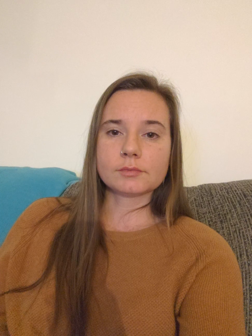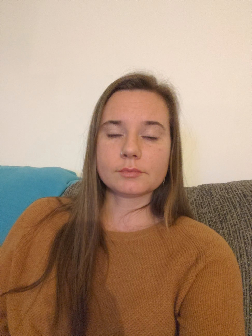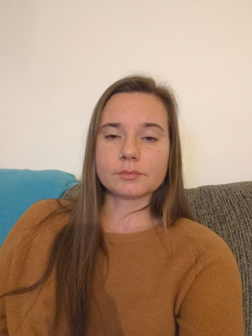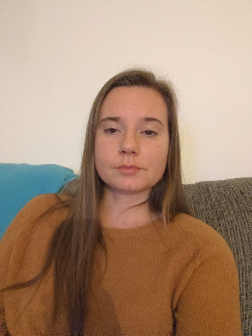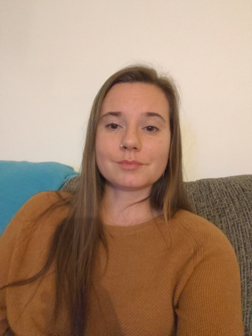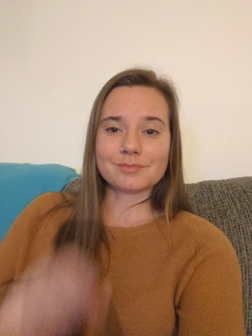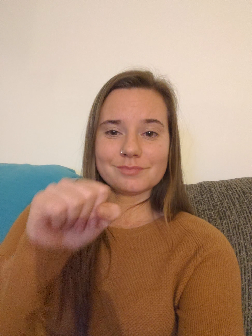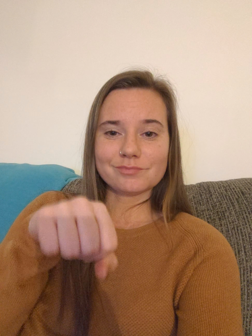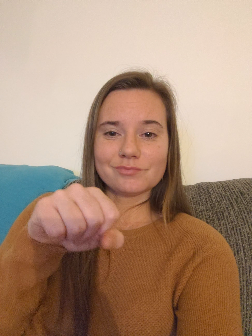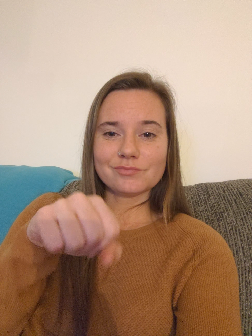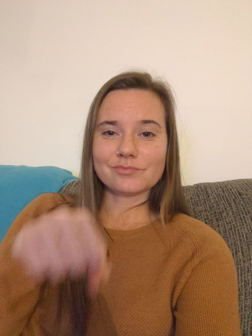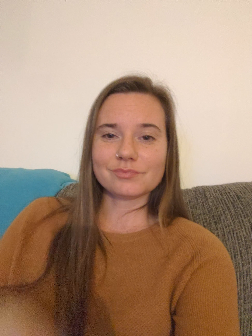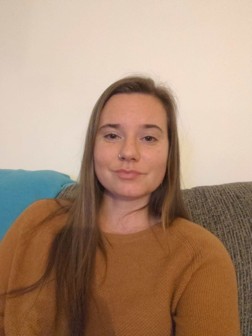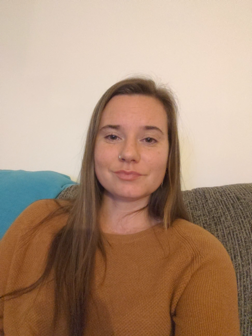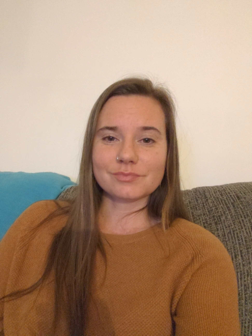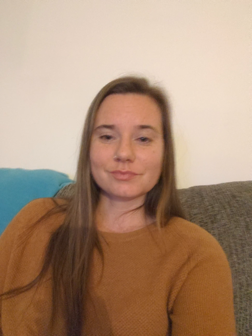yes